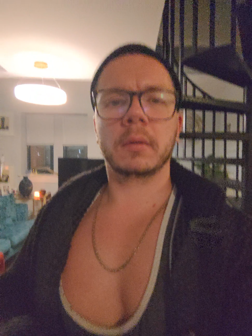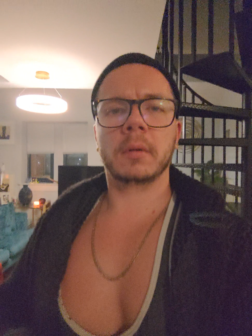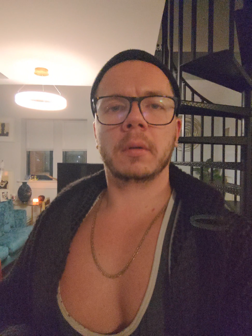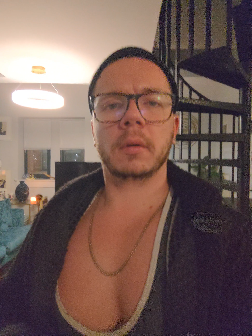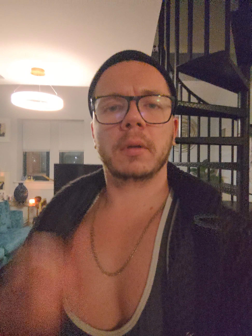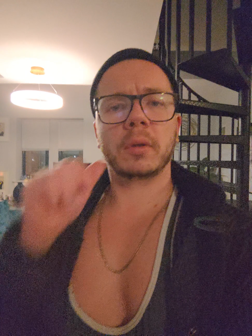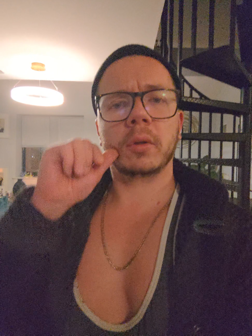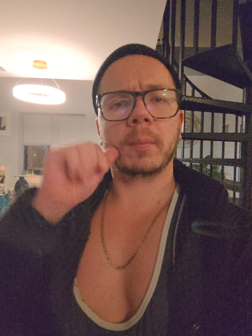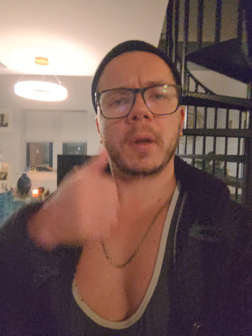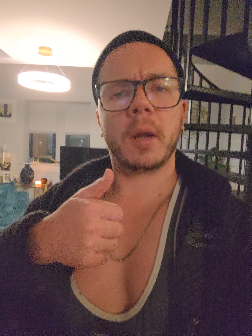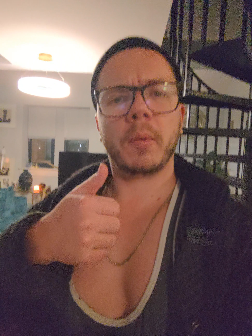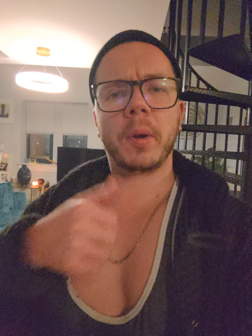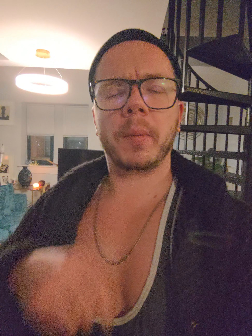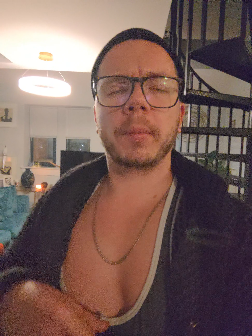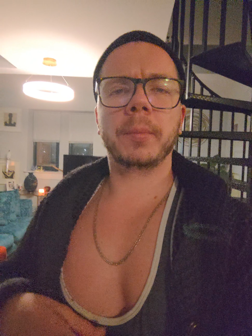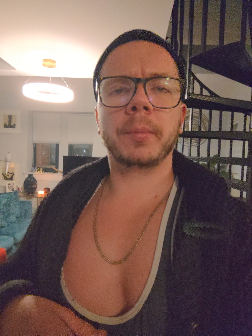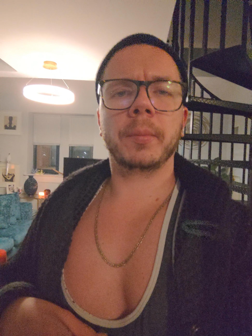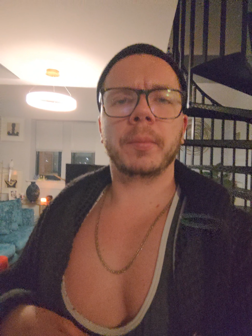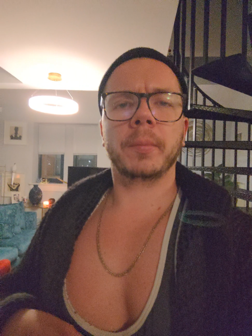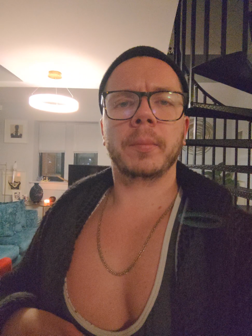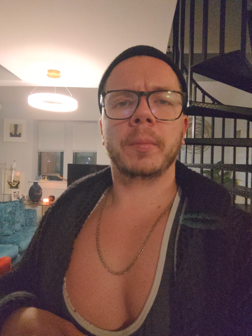tomorrow